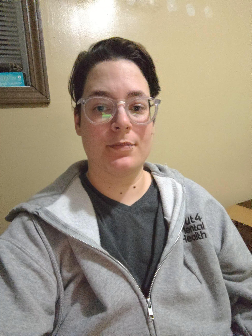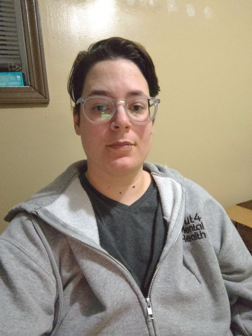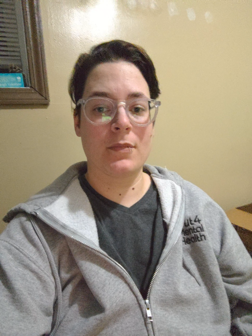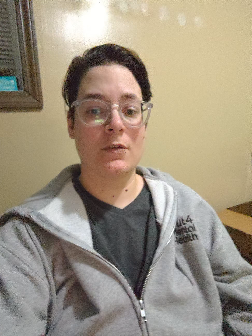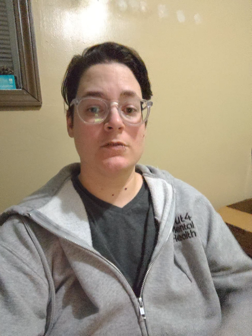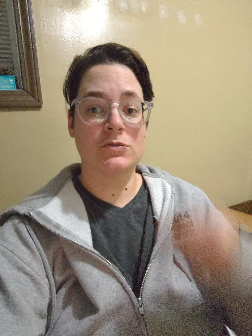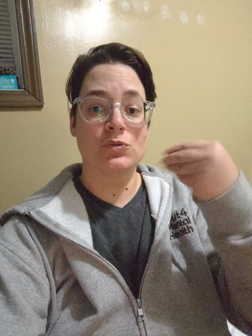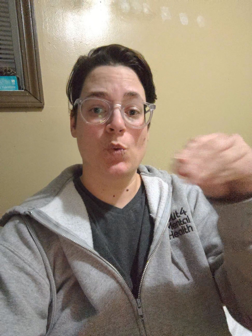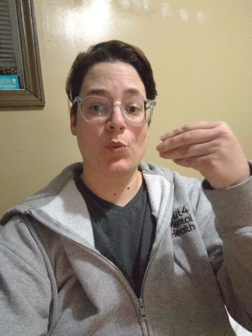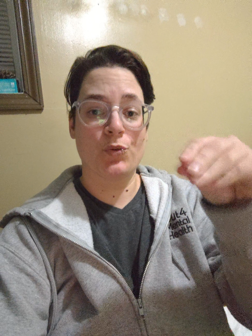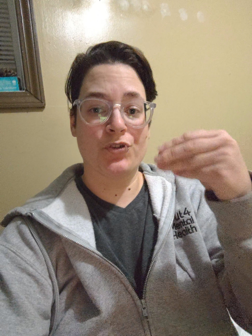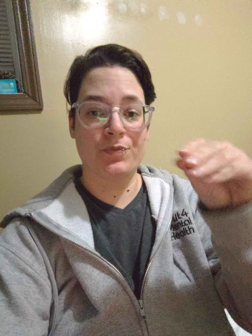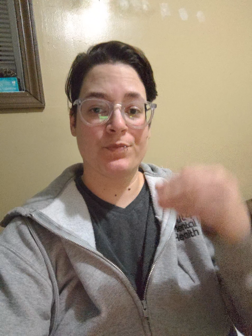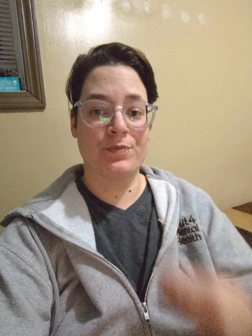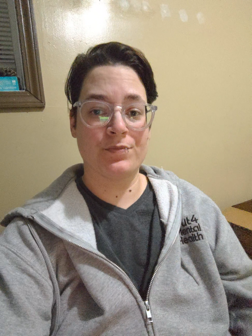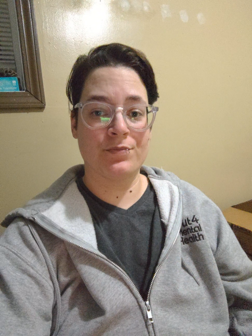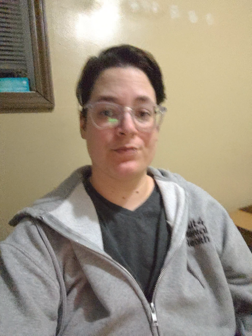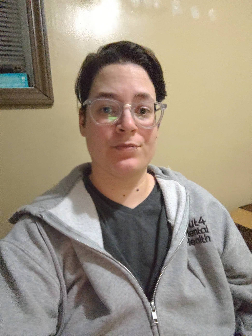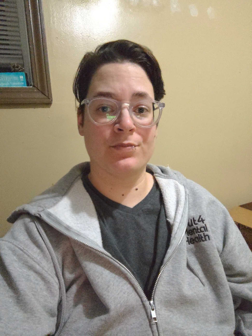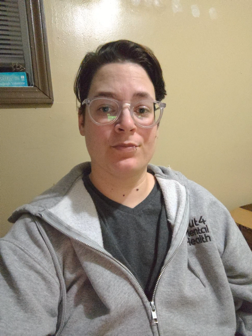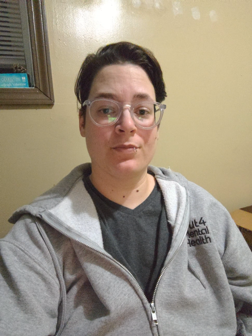store